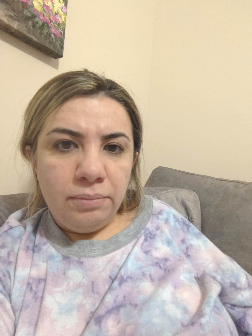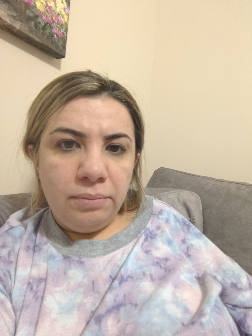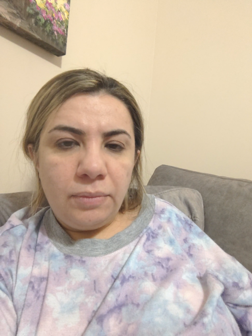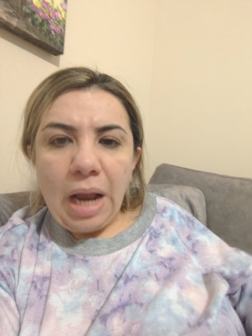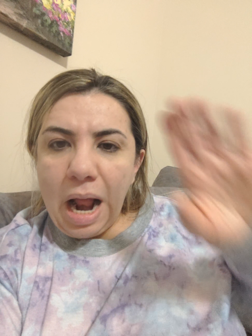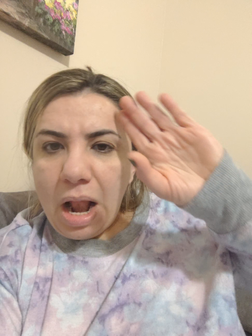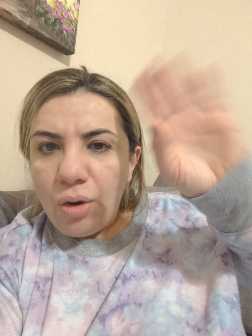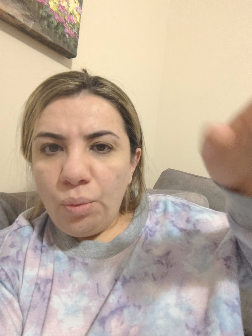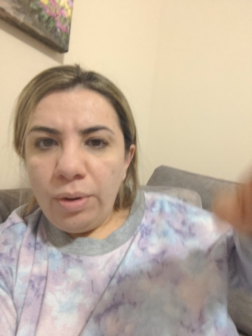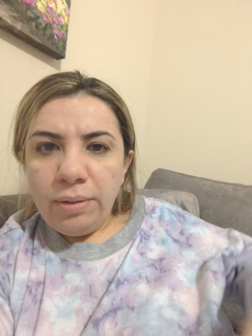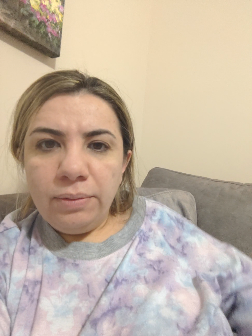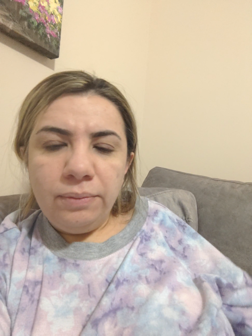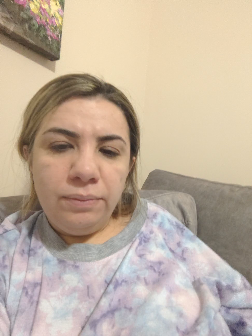hello